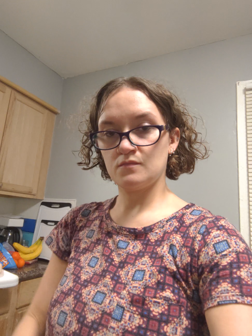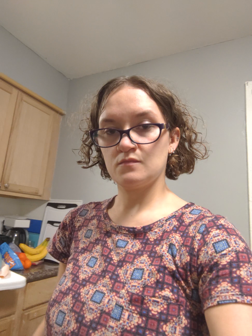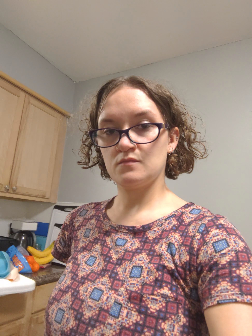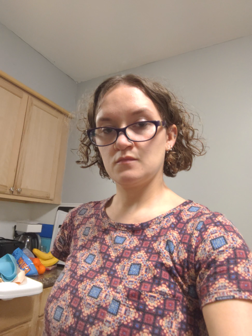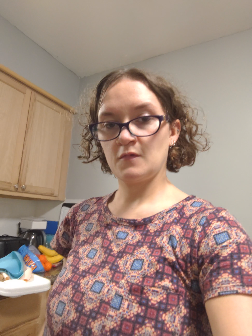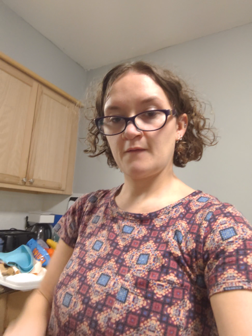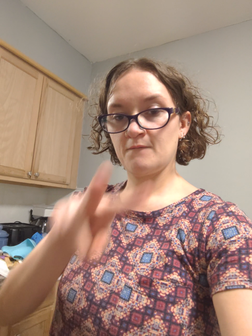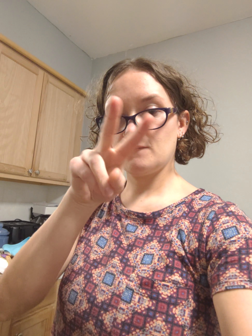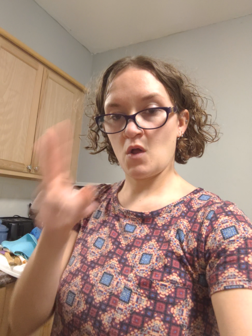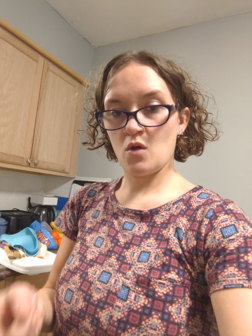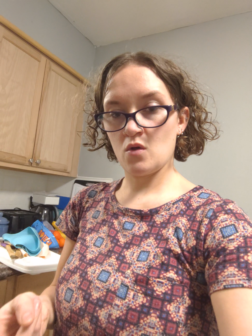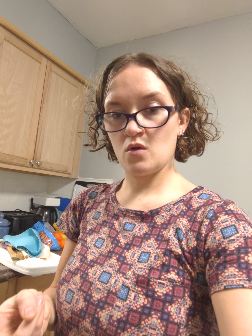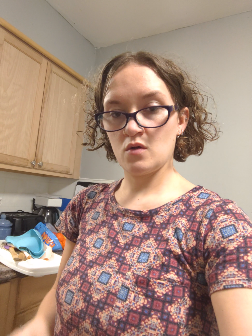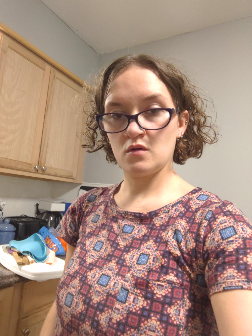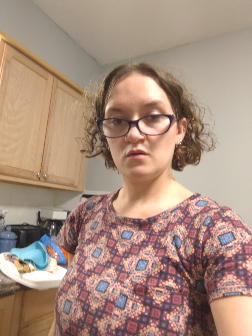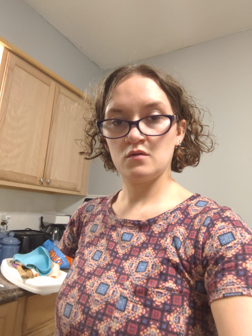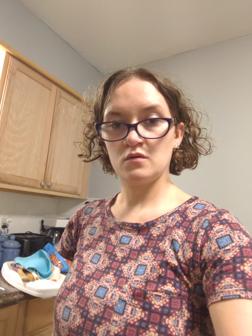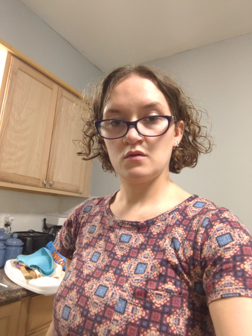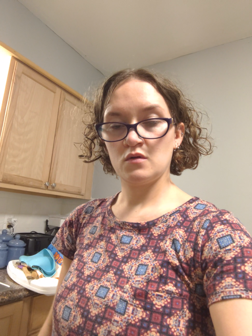fall